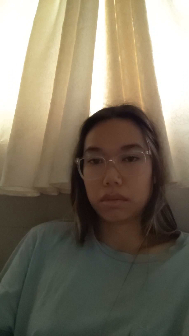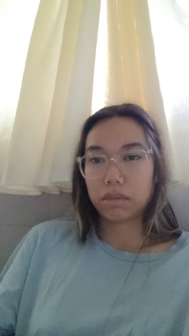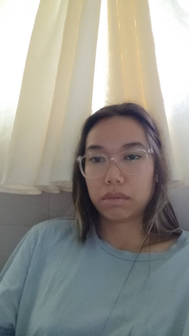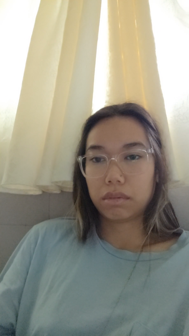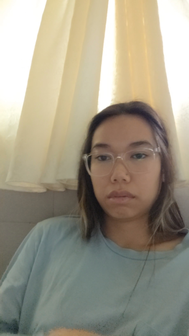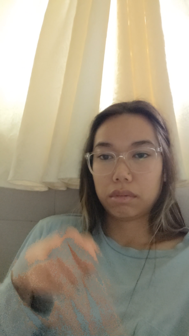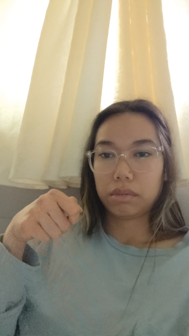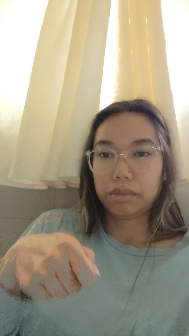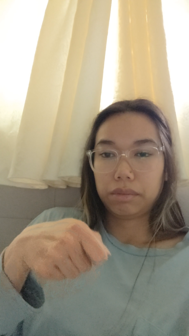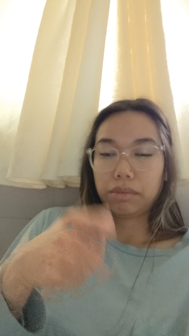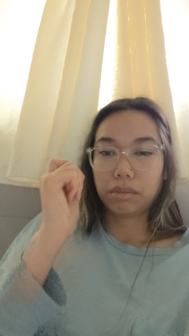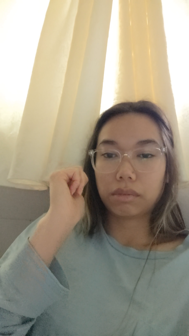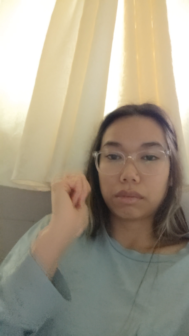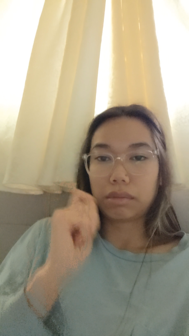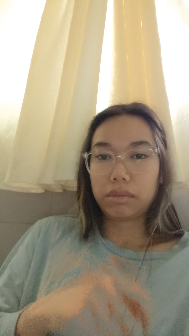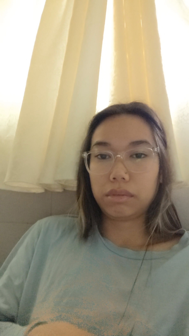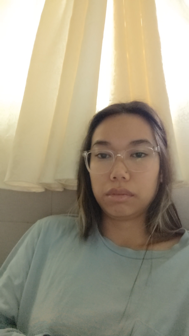shovel